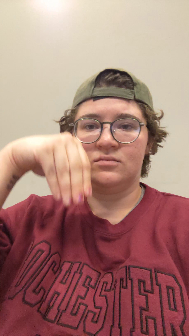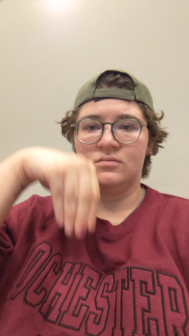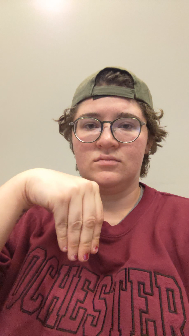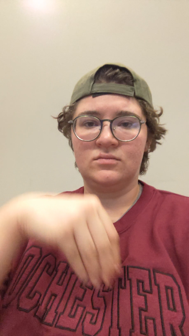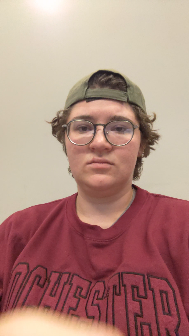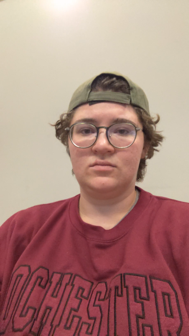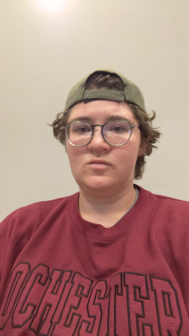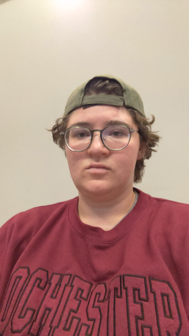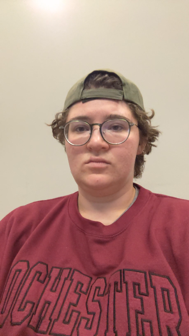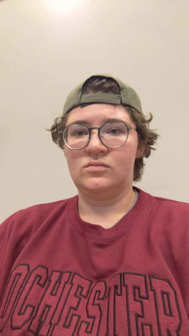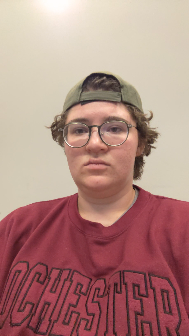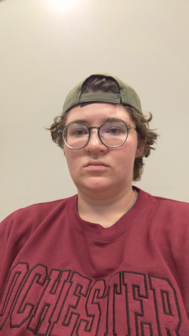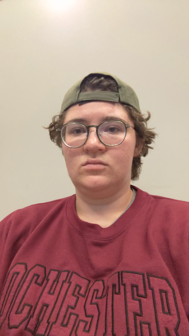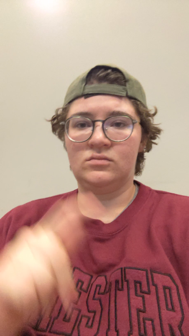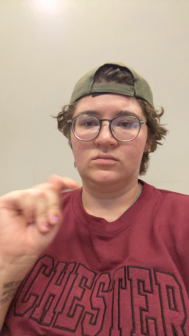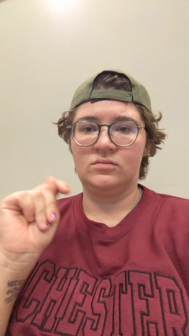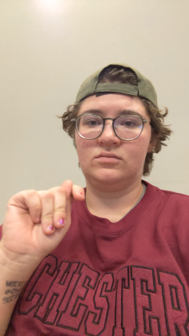bathroom